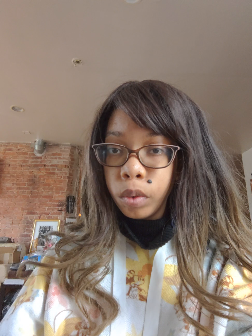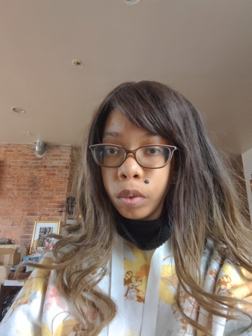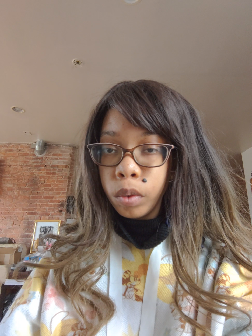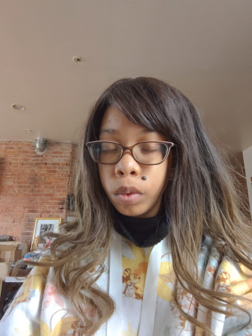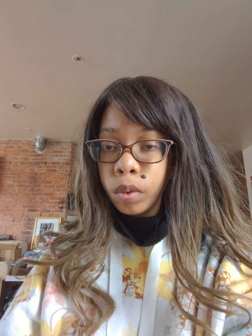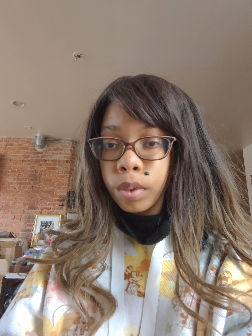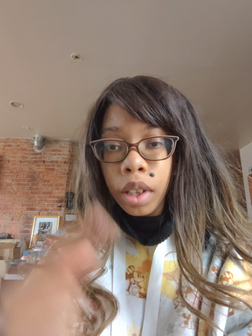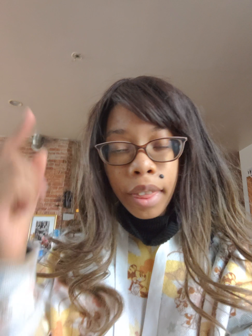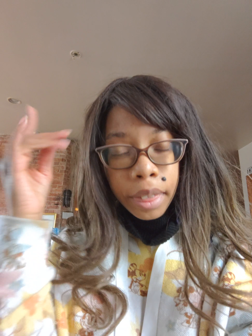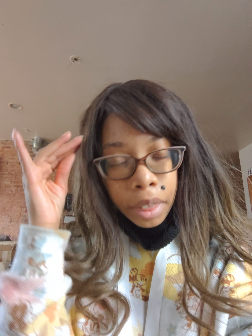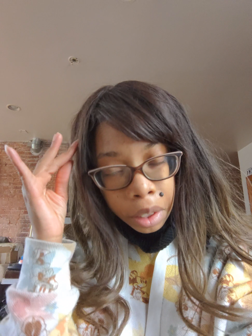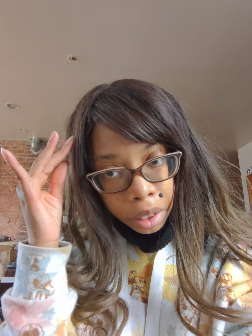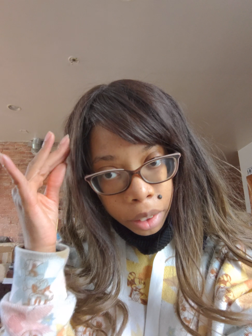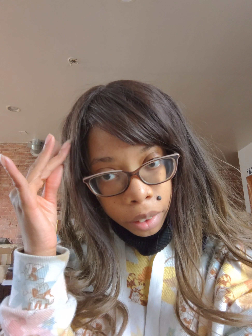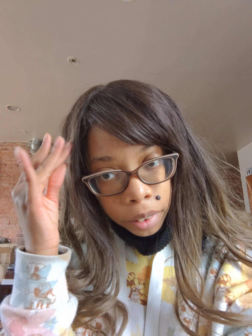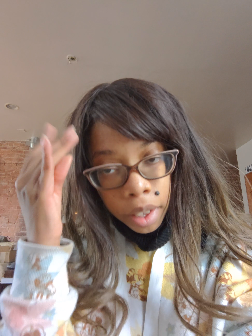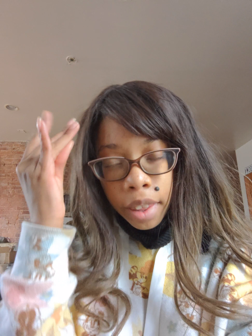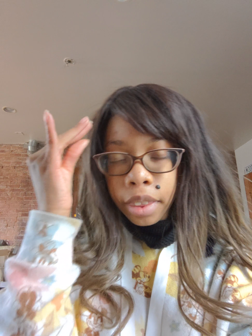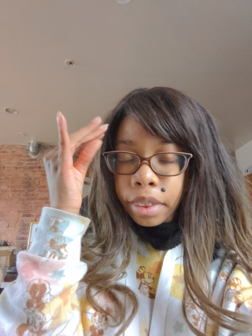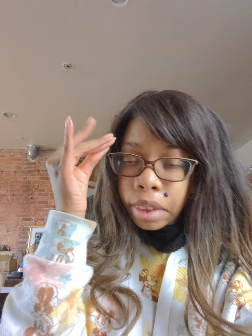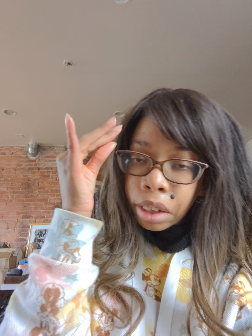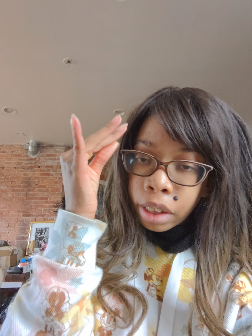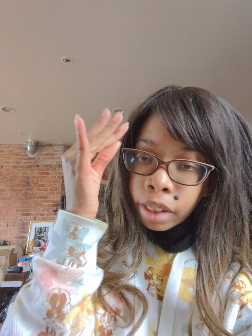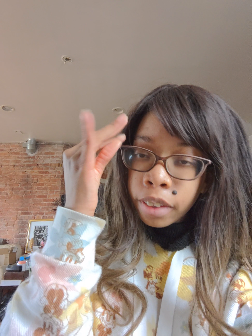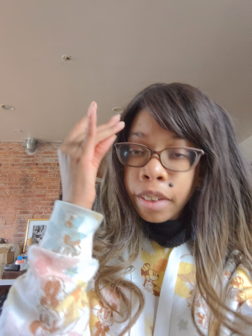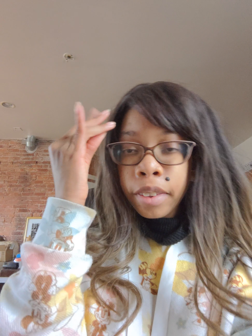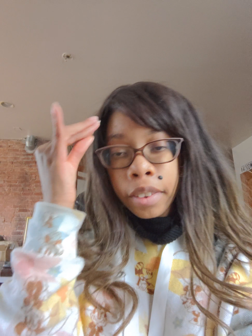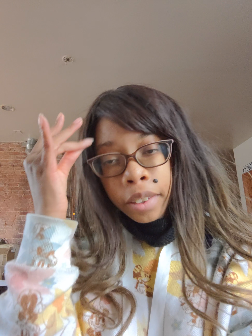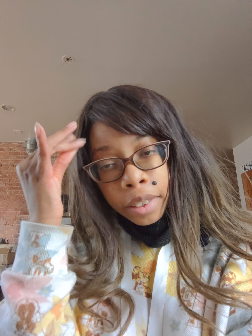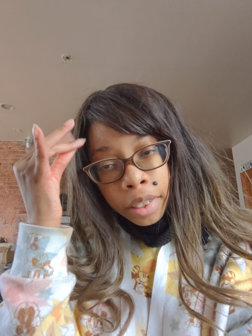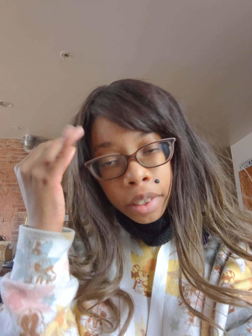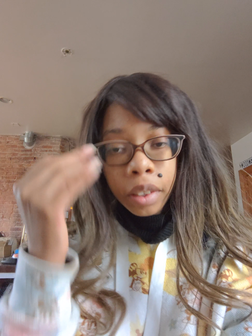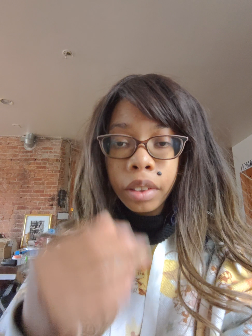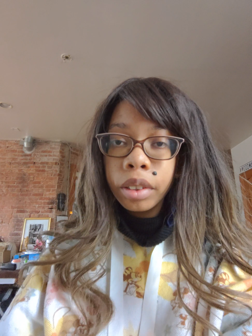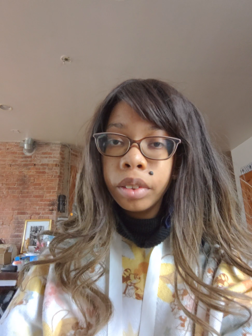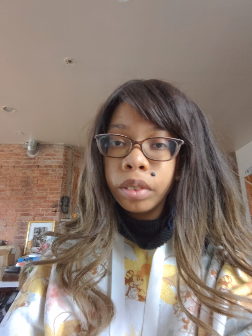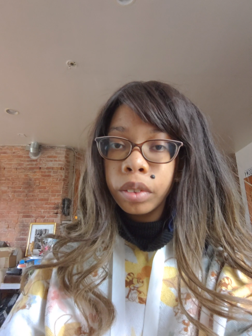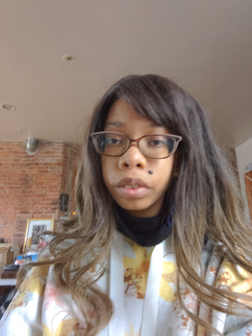think